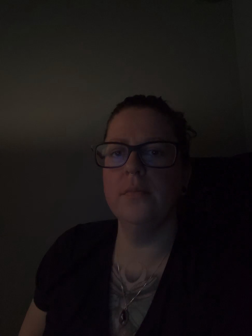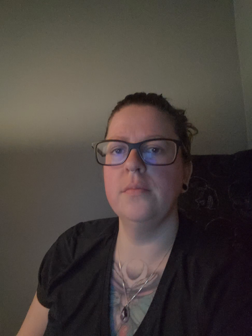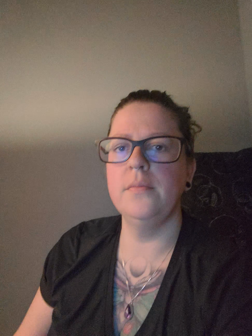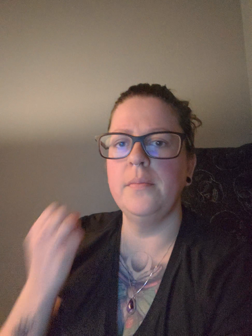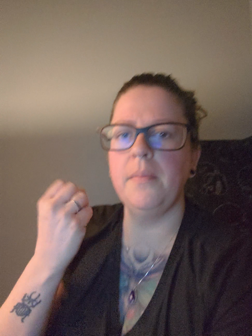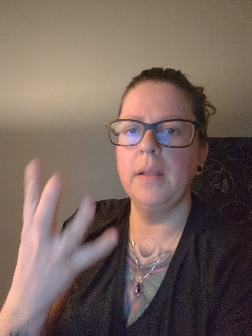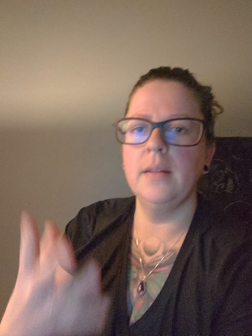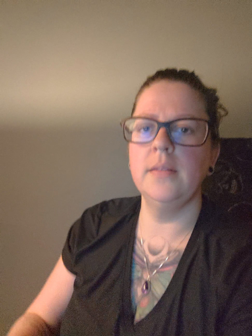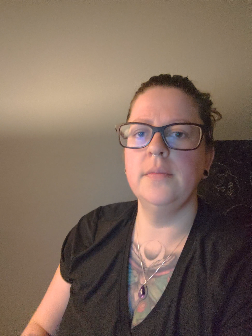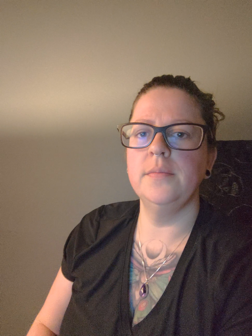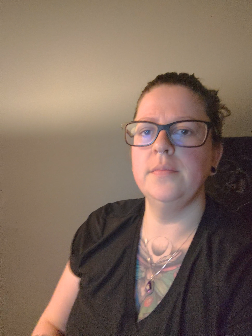many